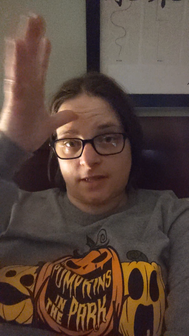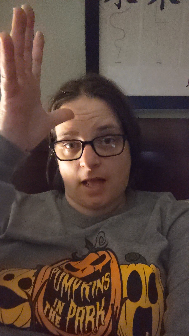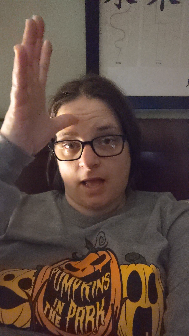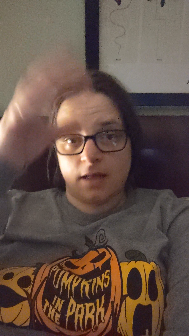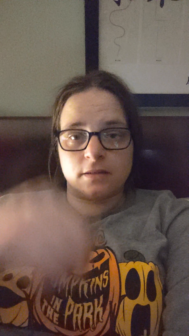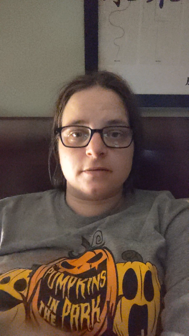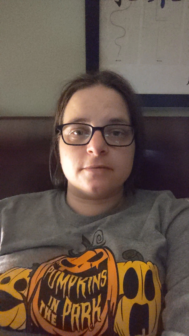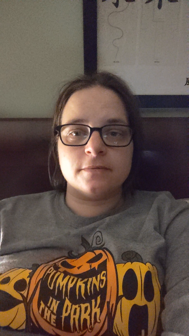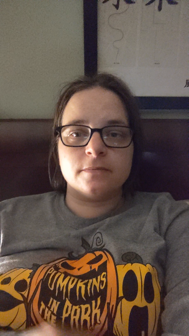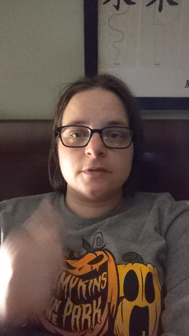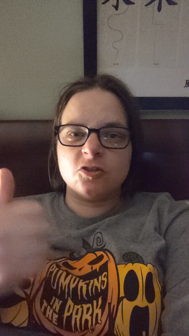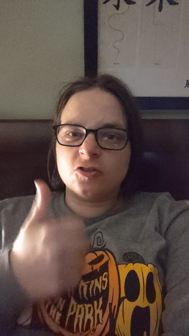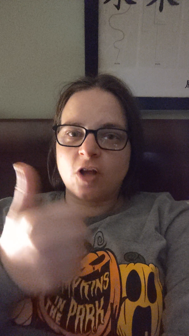chase